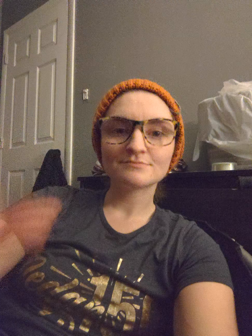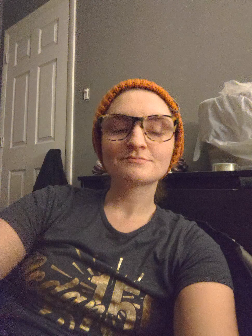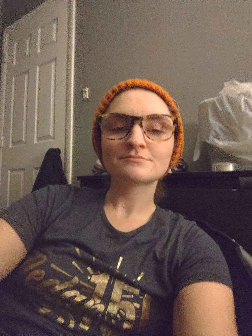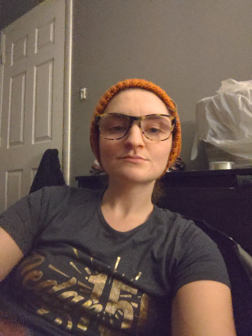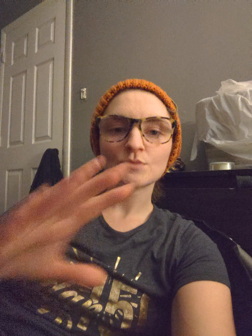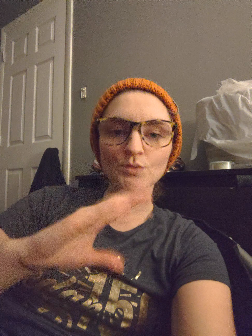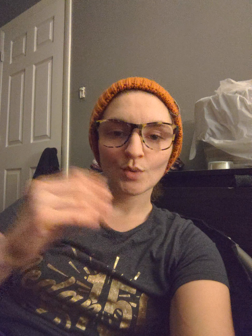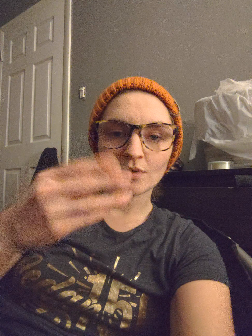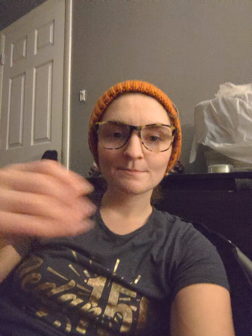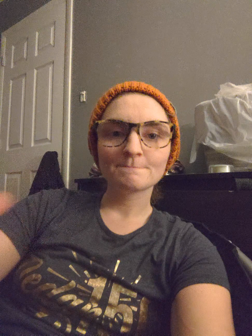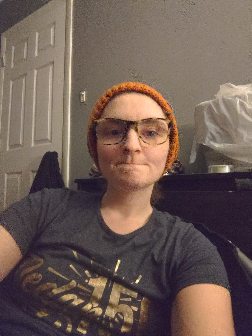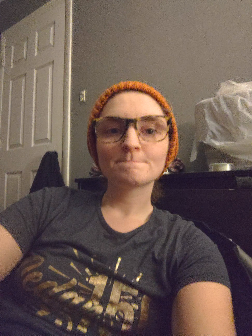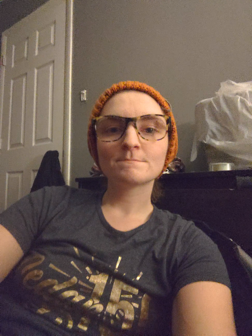story